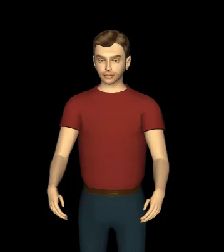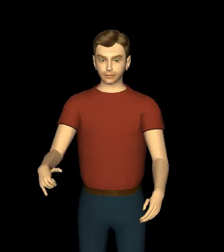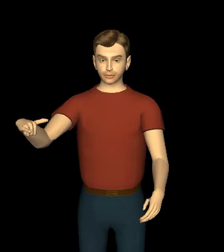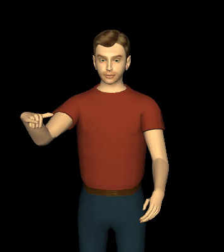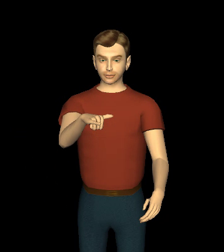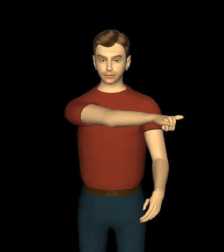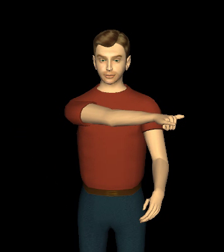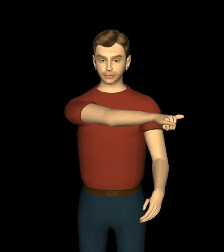طائرة